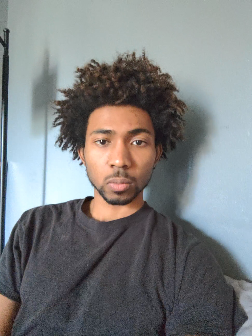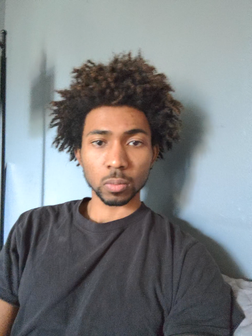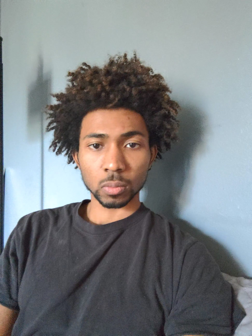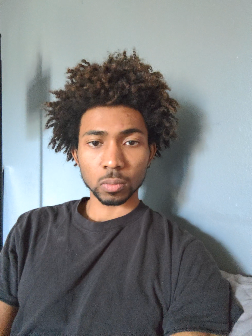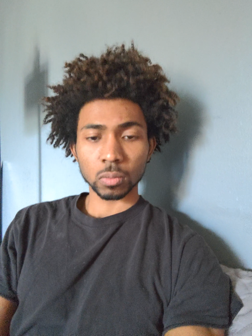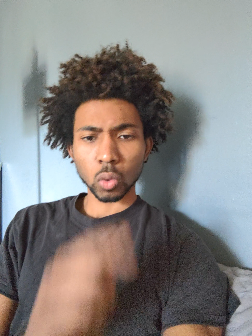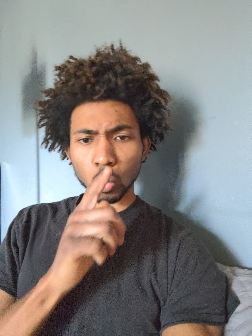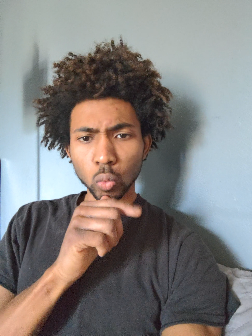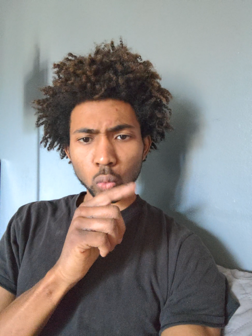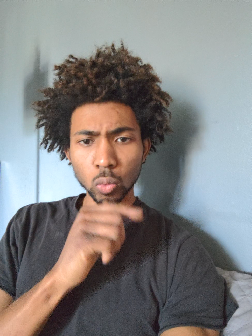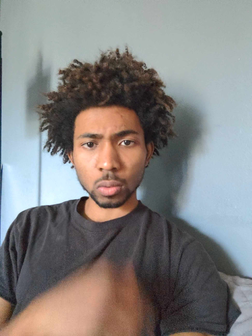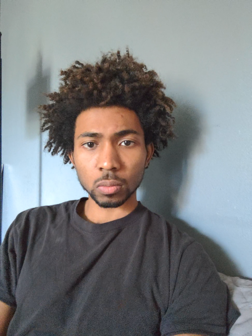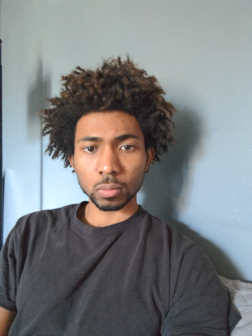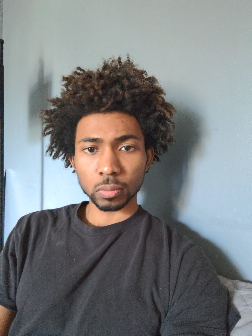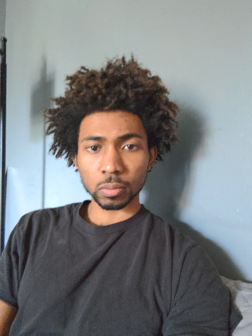who